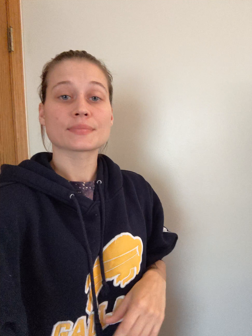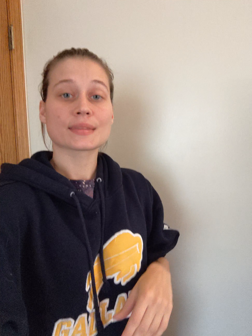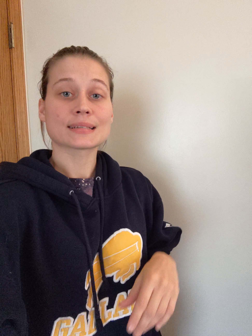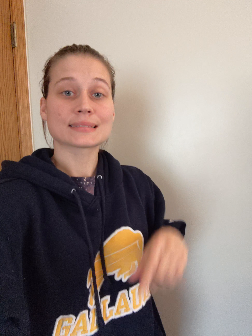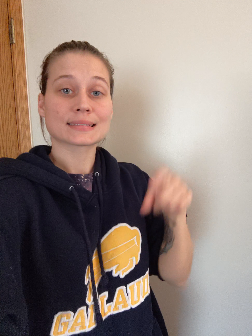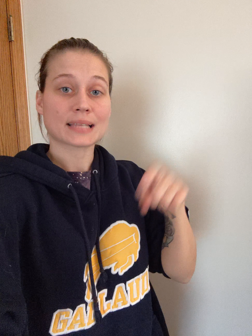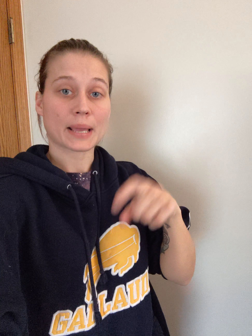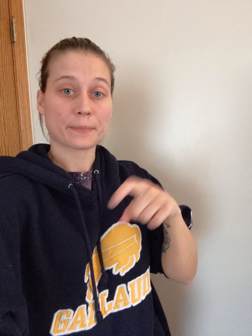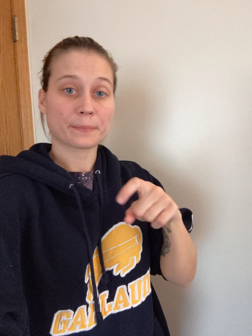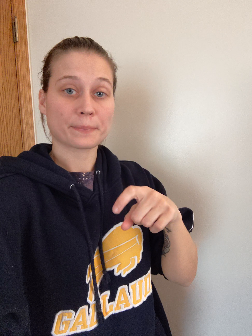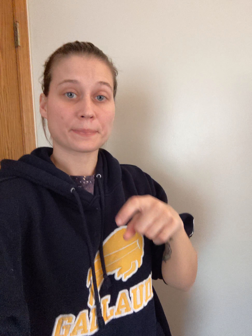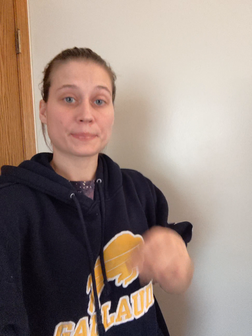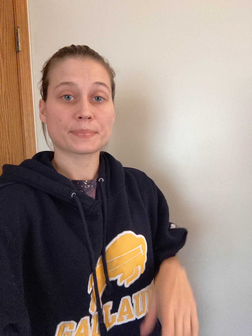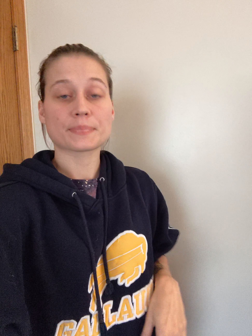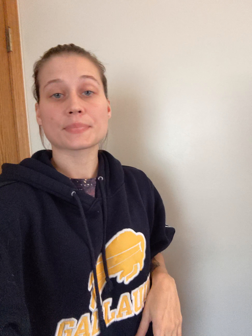time